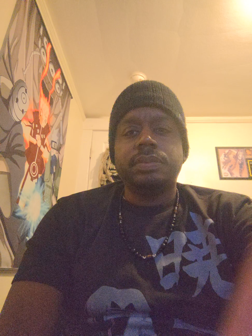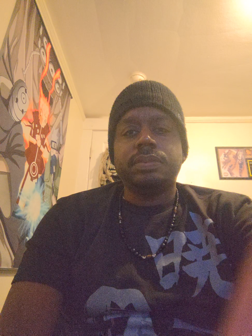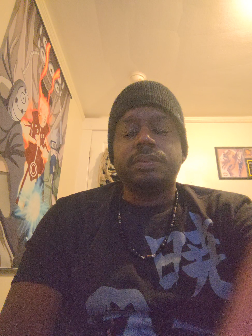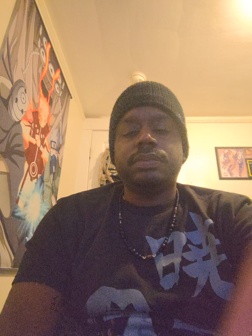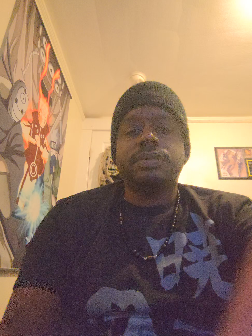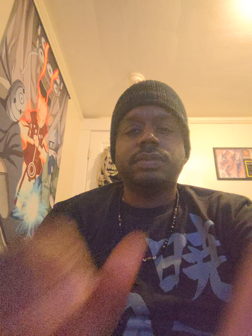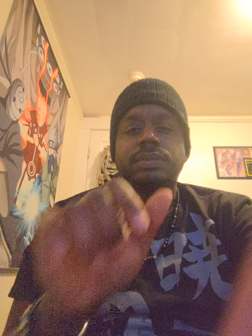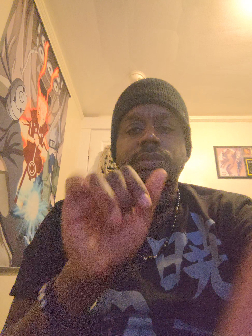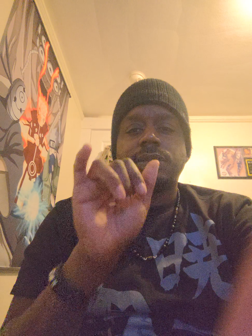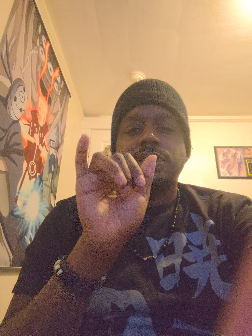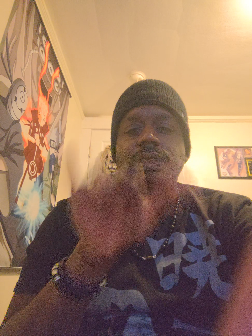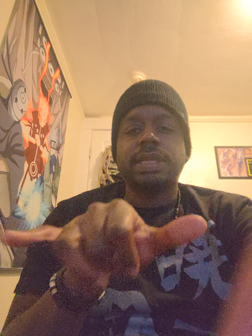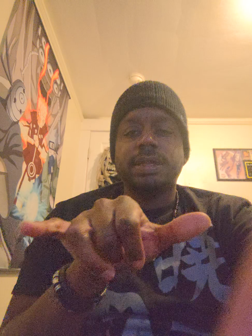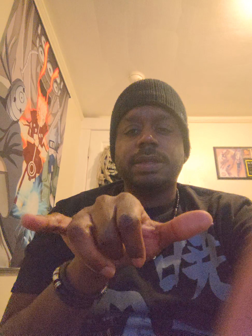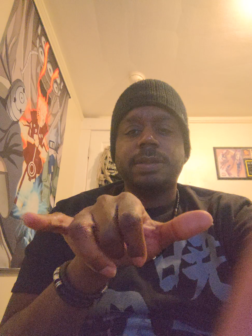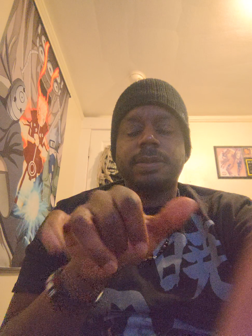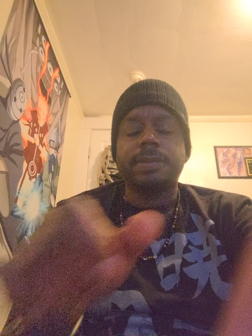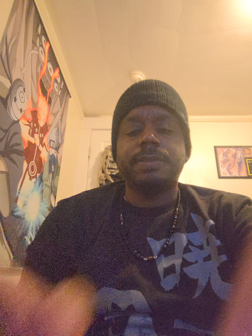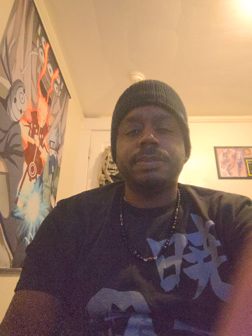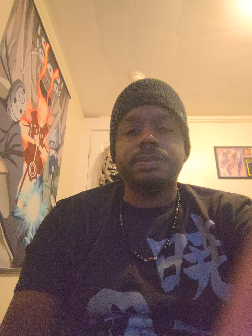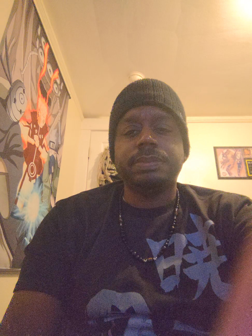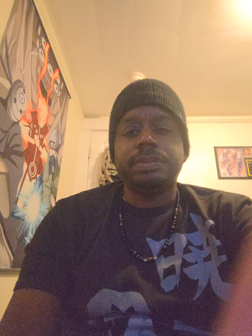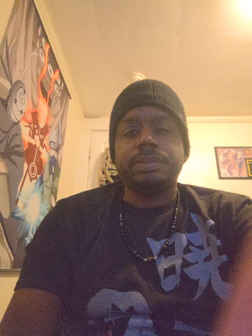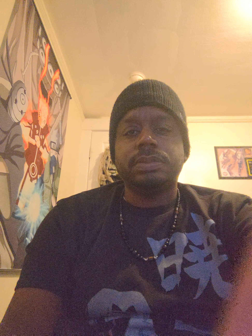stay